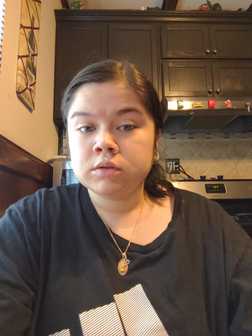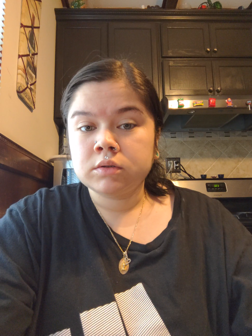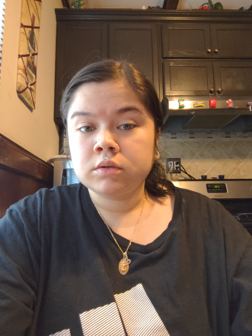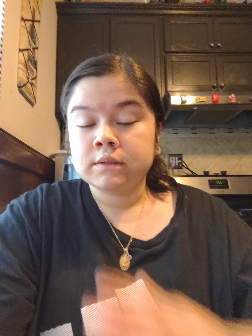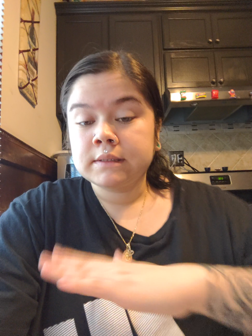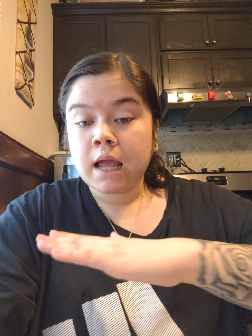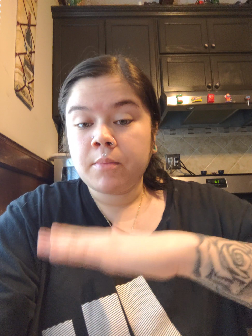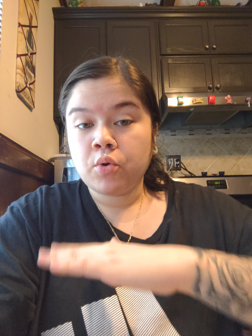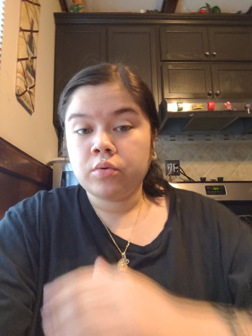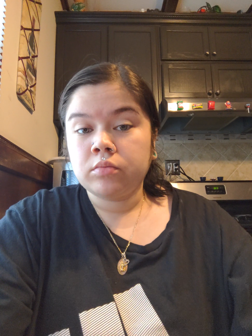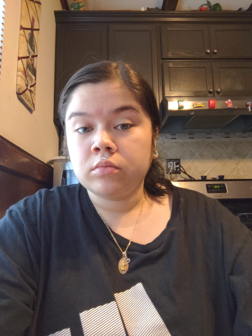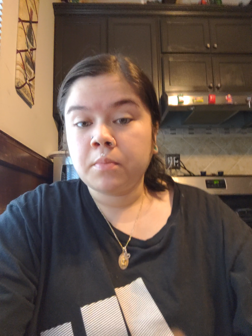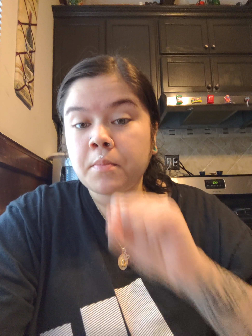table